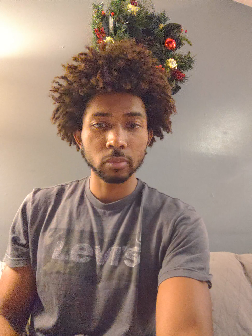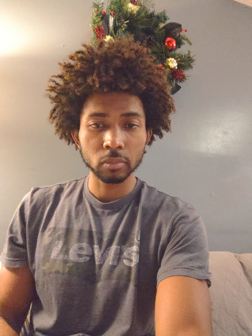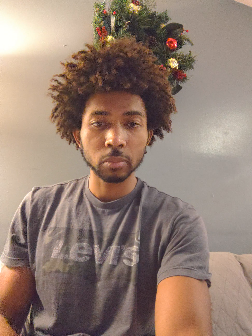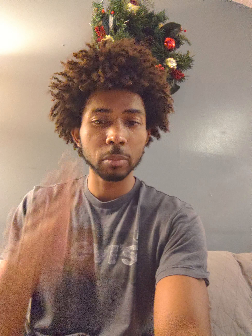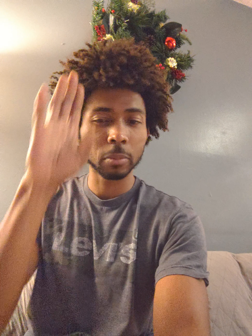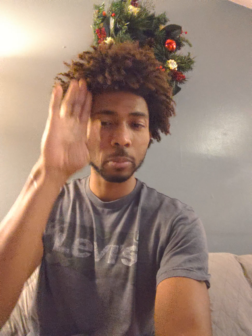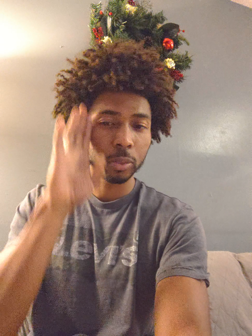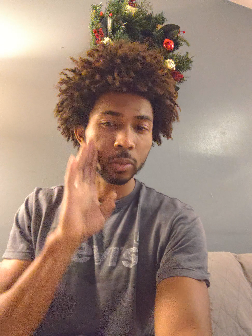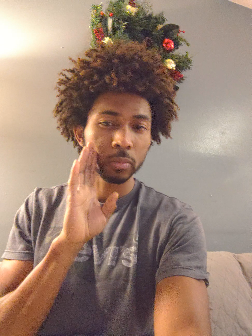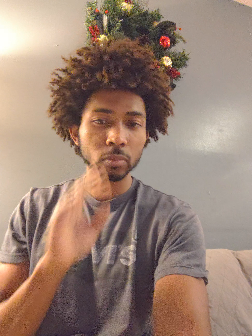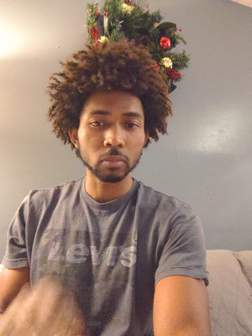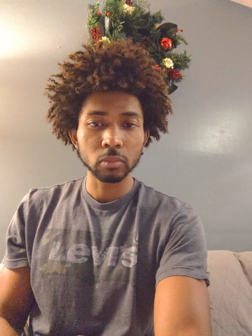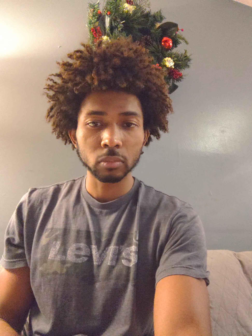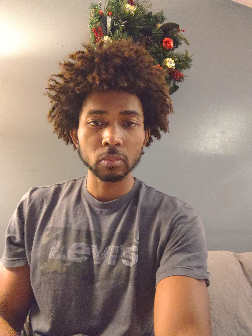brown